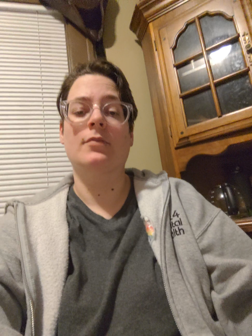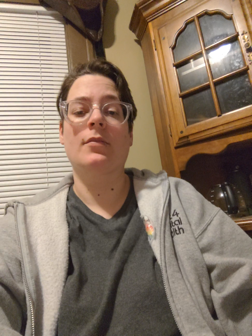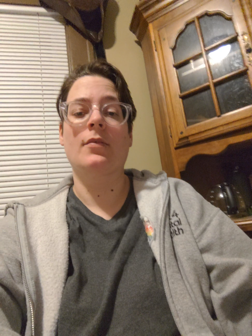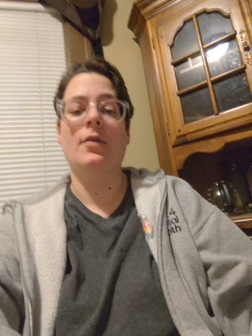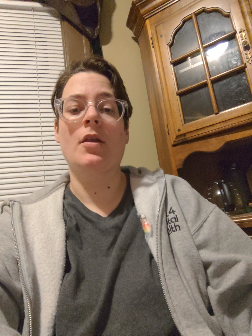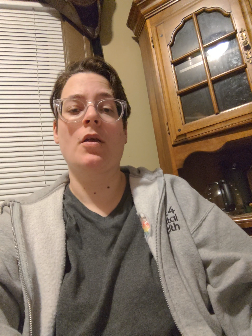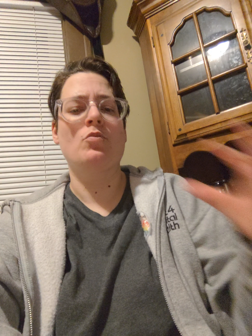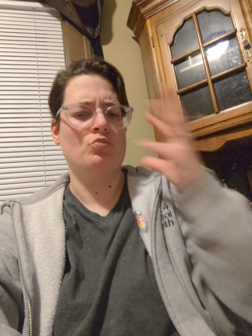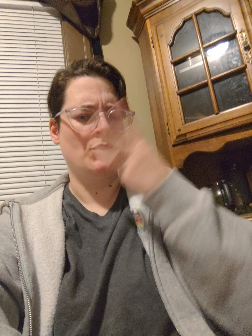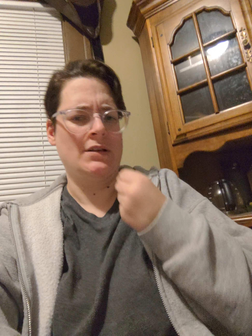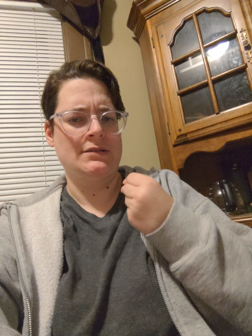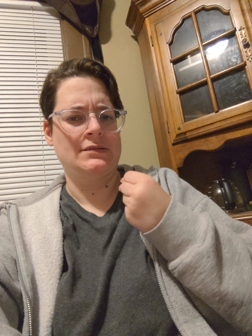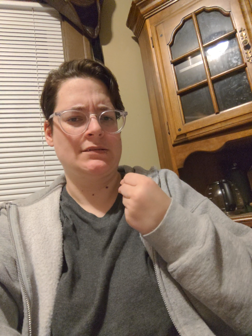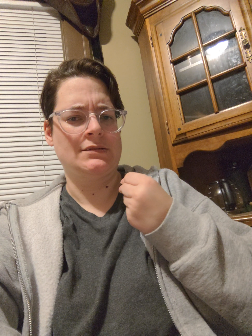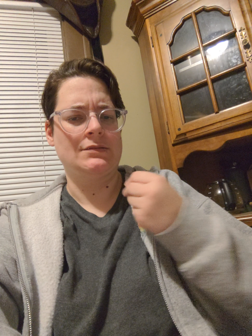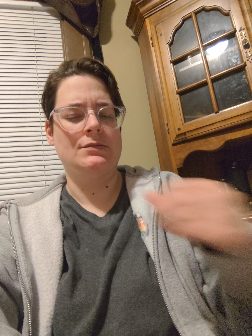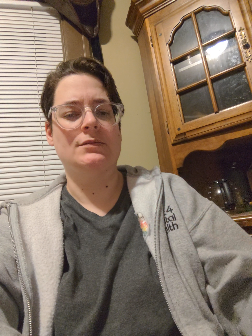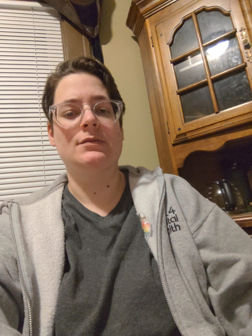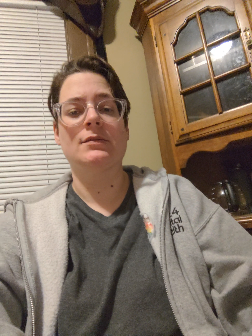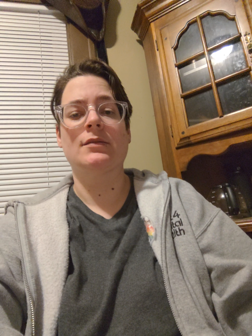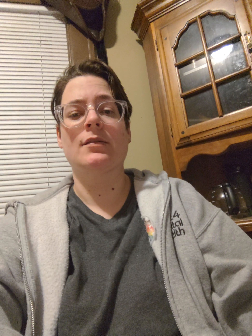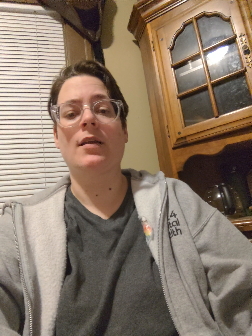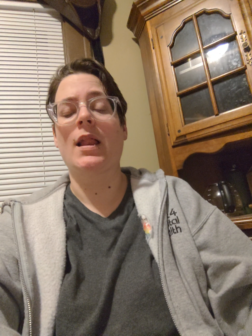pretty